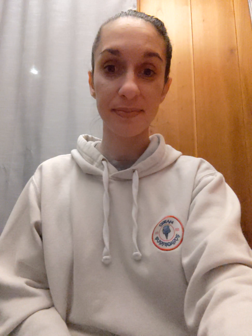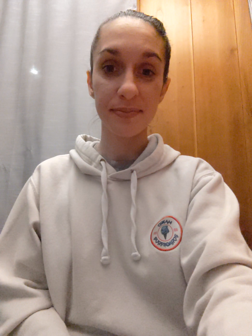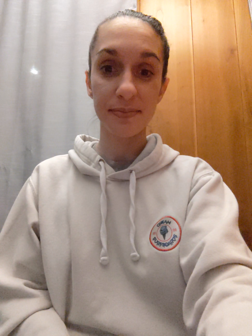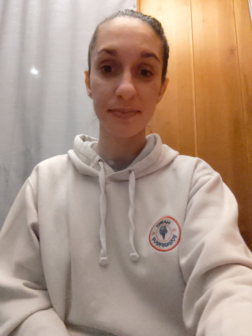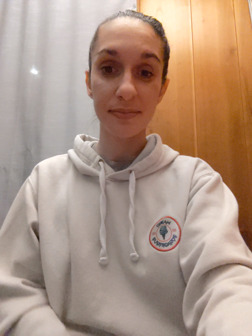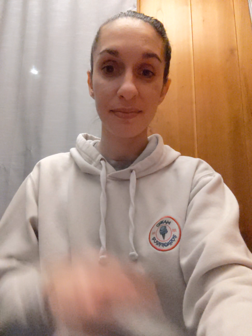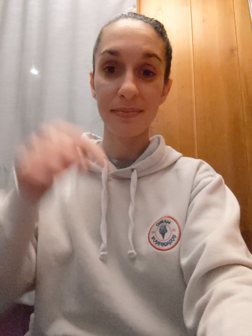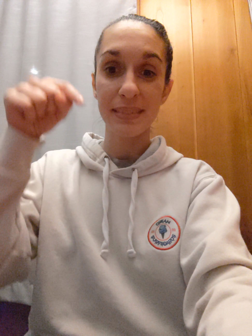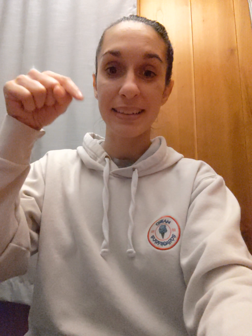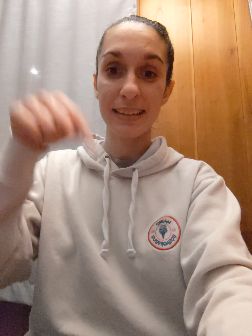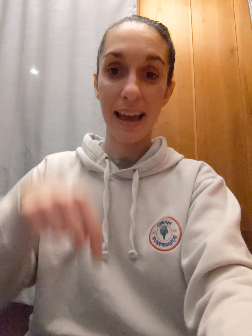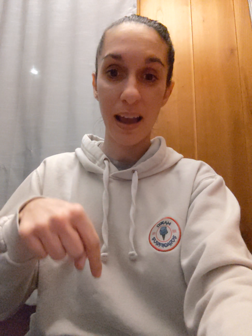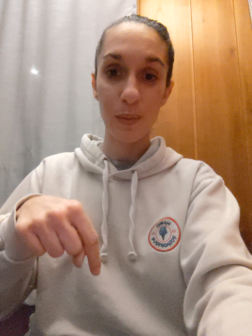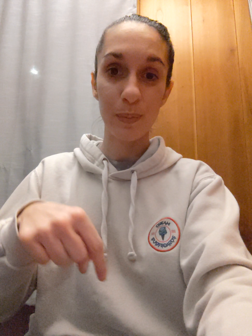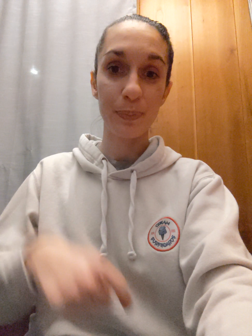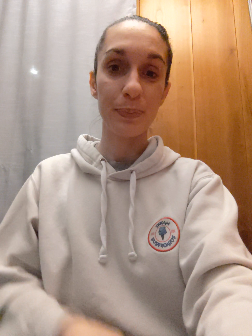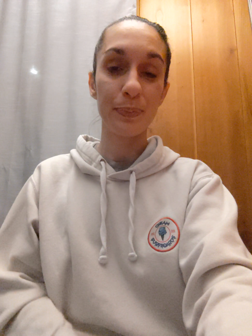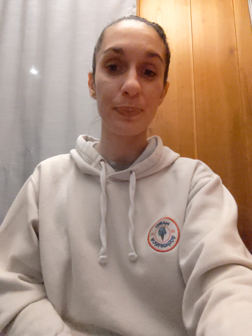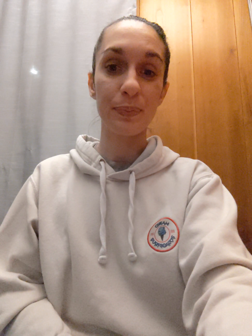down